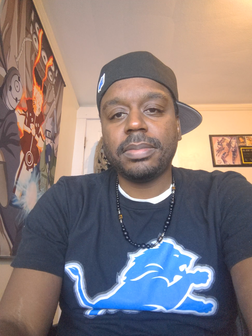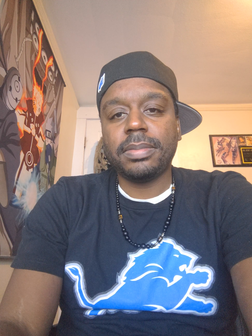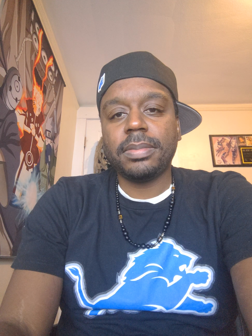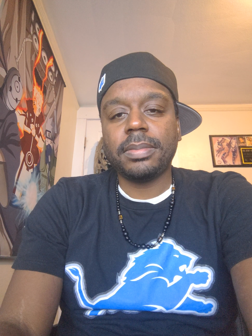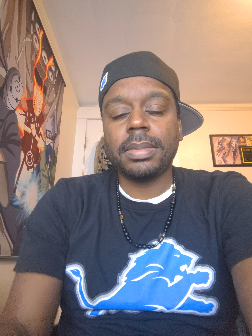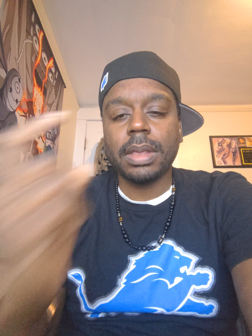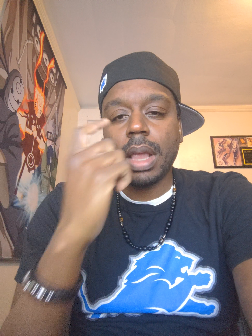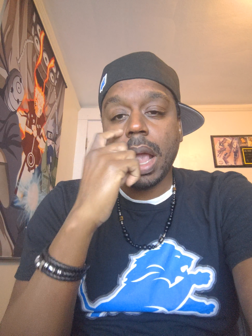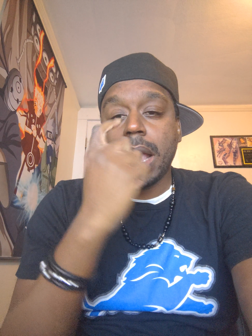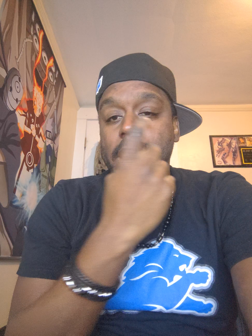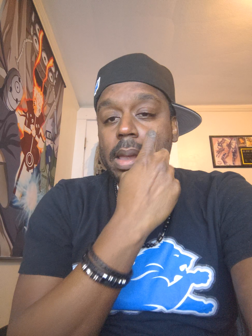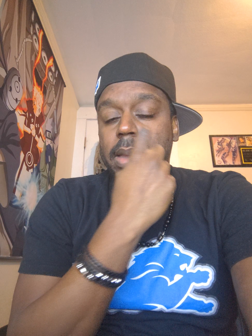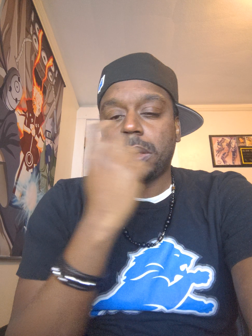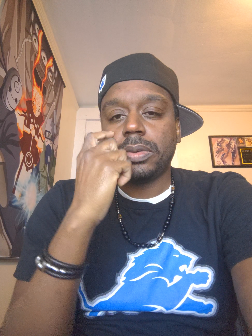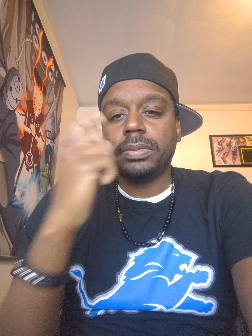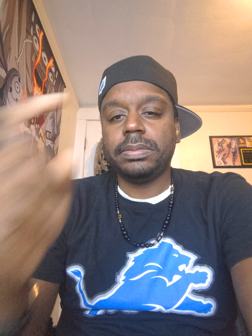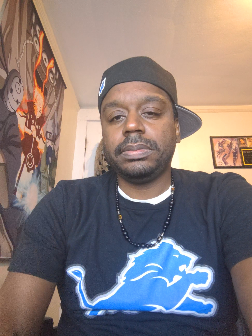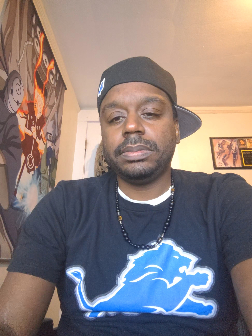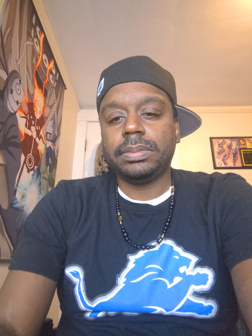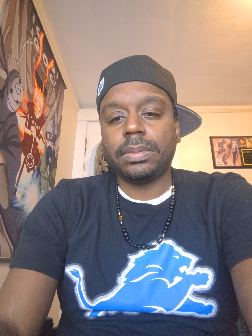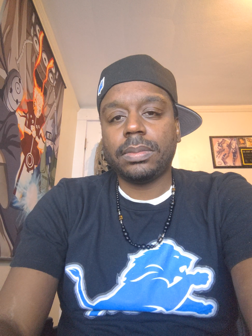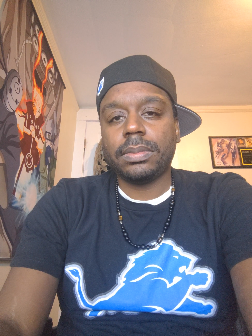eye